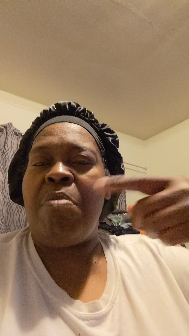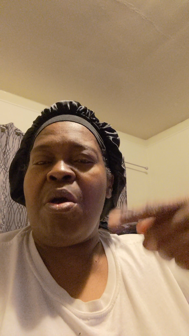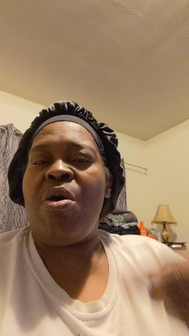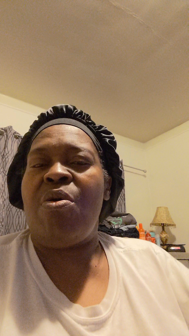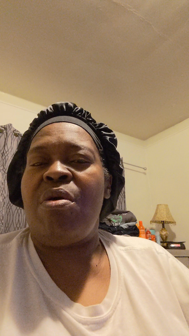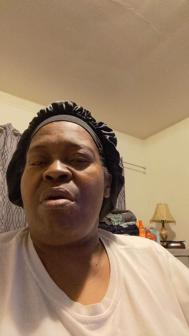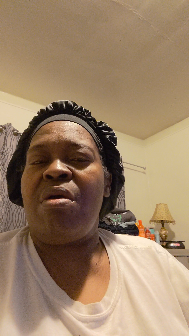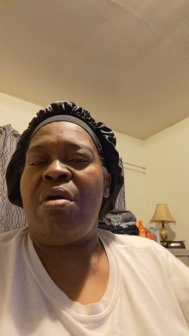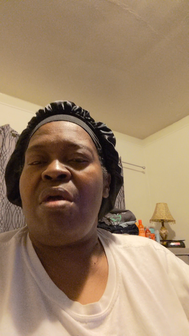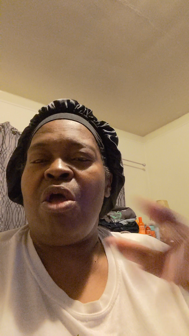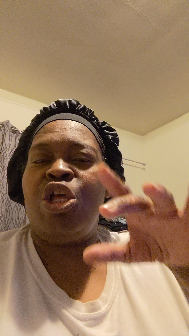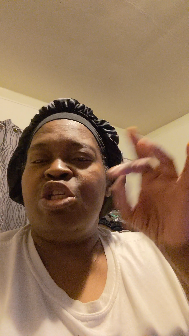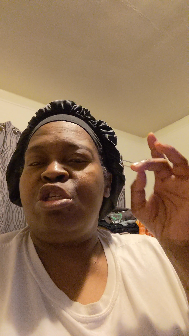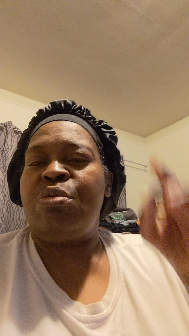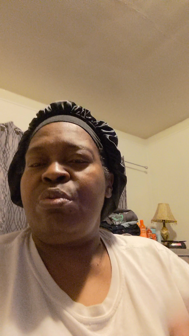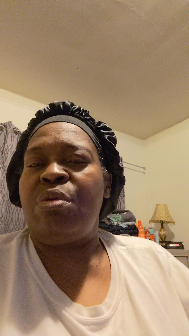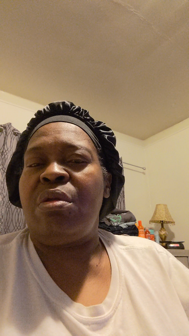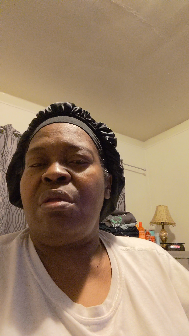choose